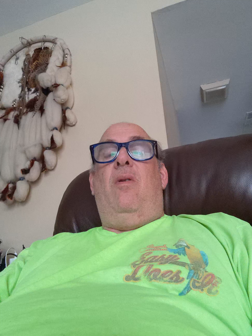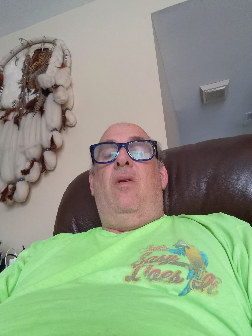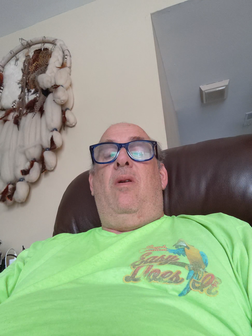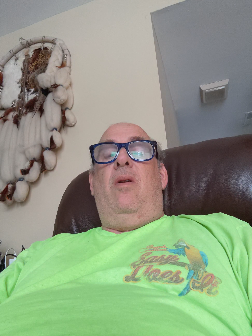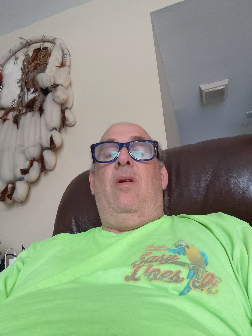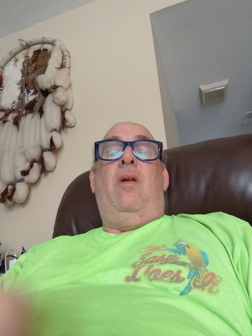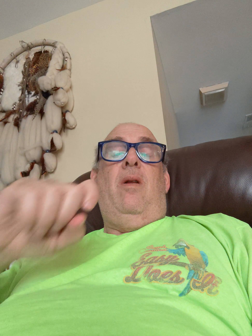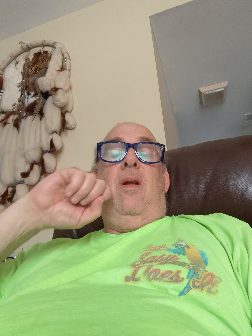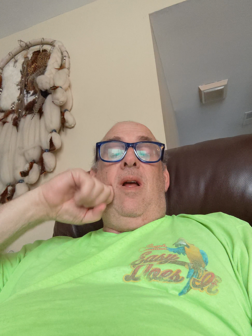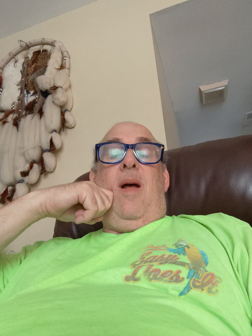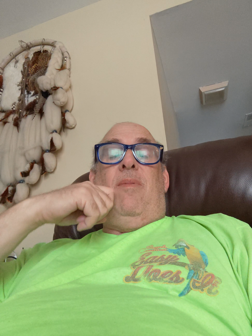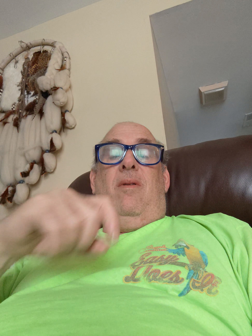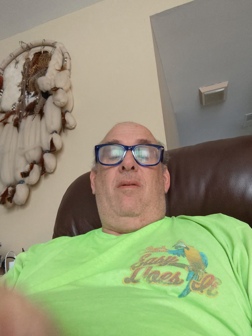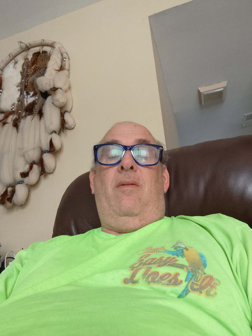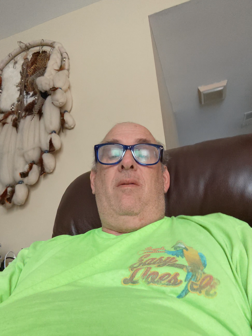apple